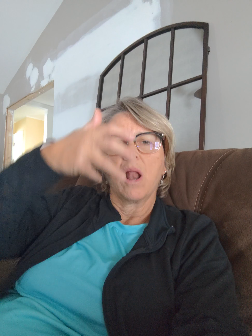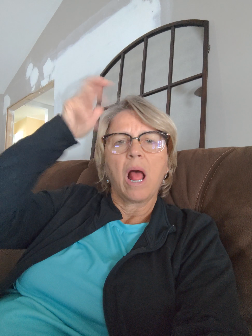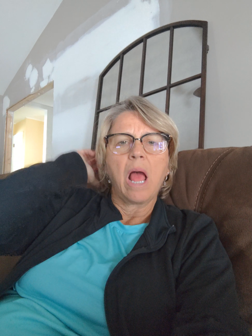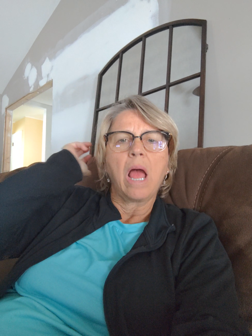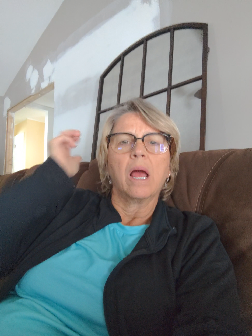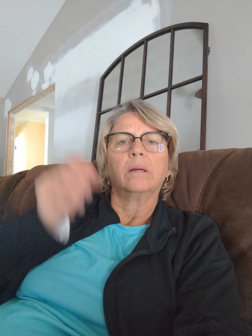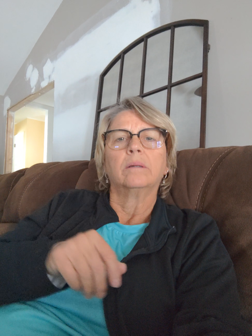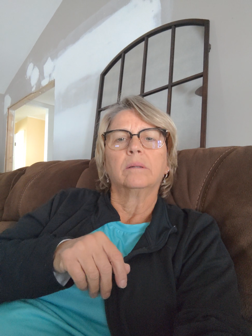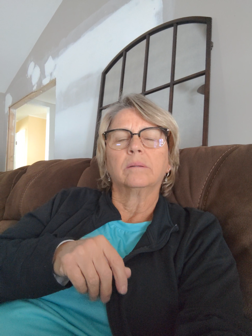lion